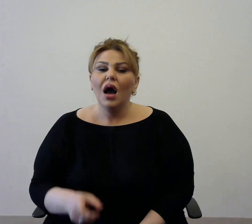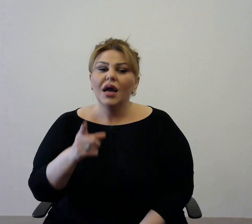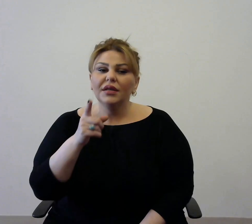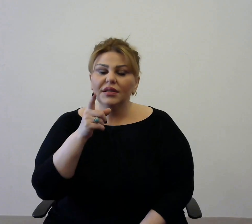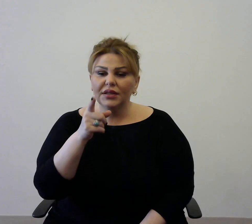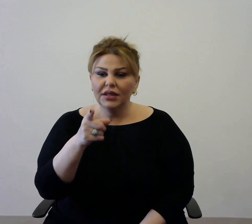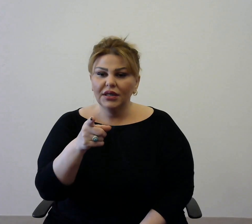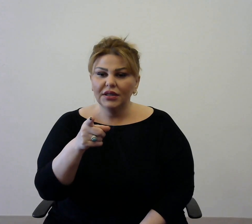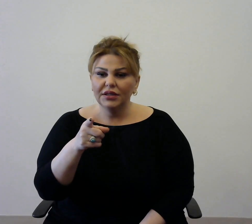siz